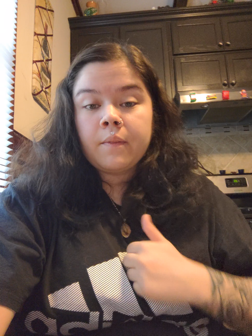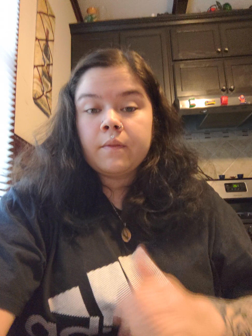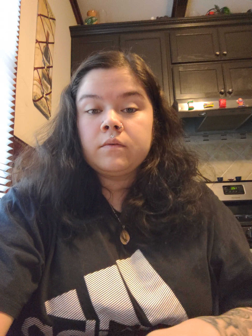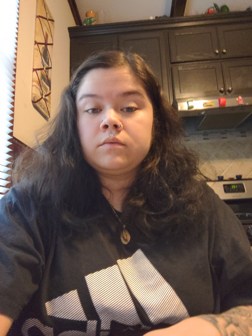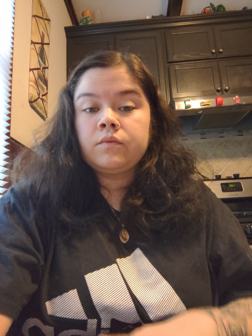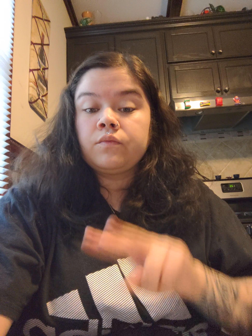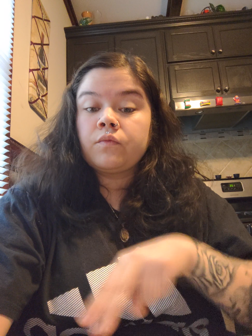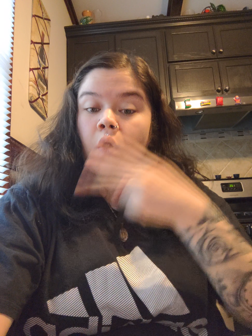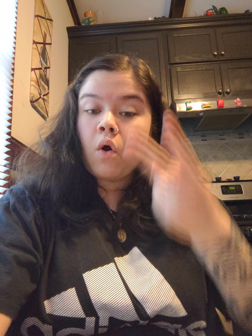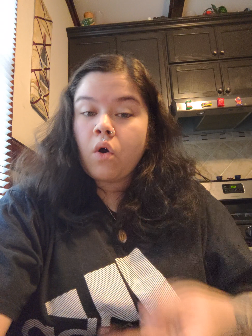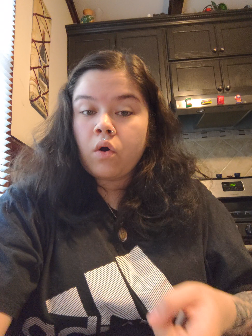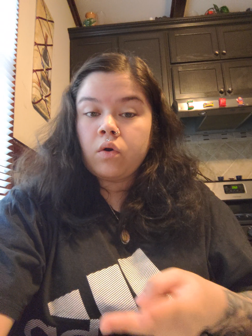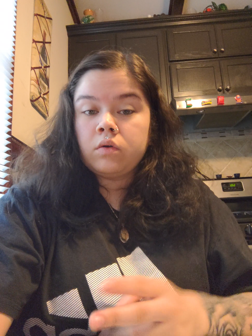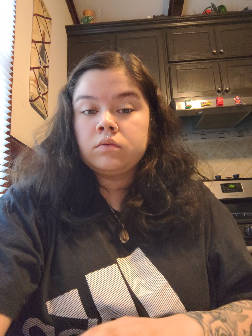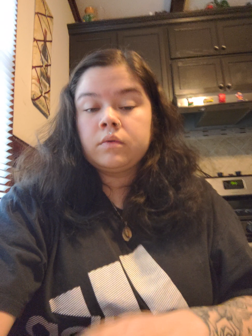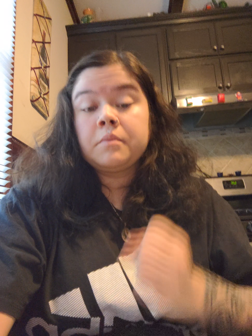fall